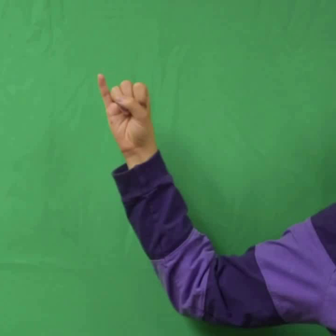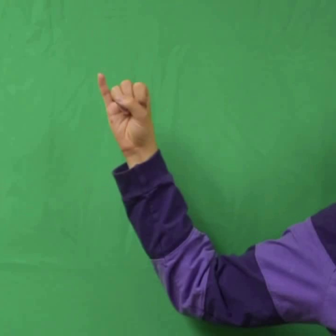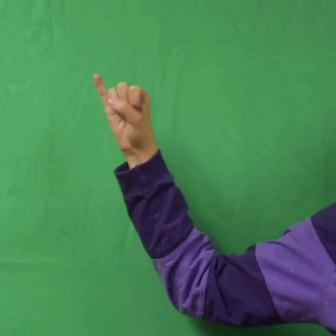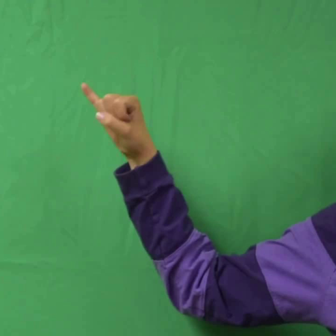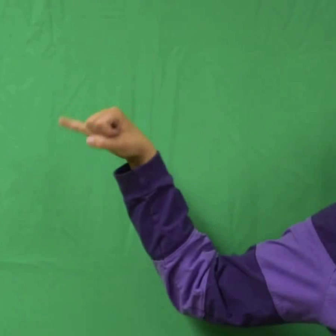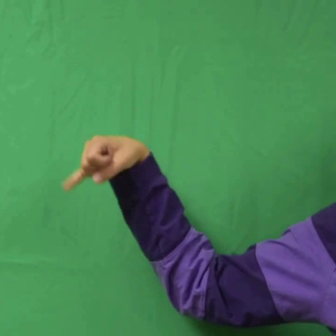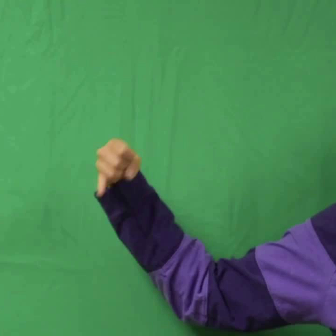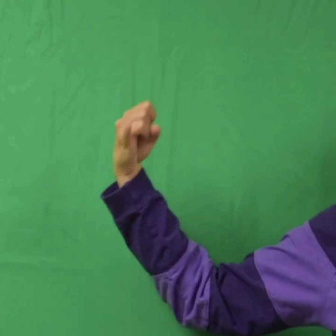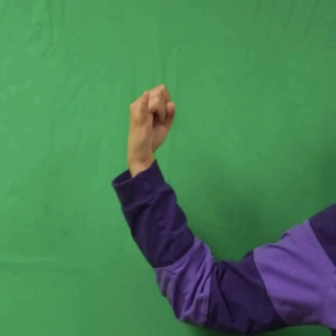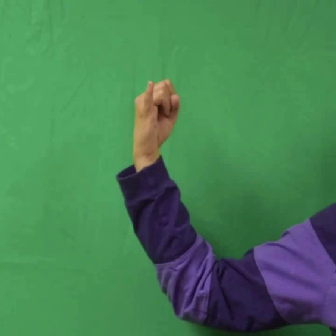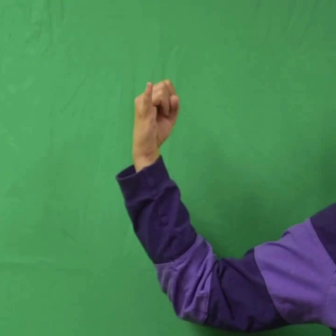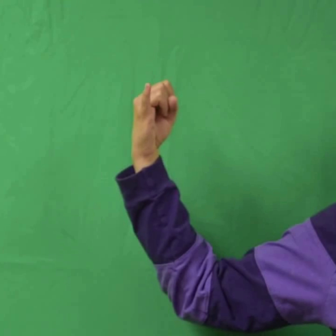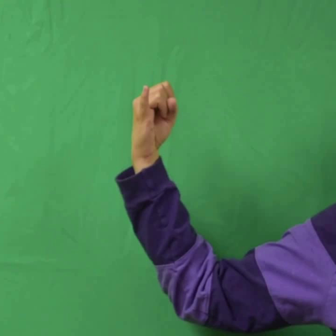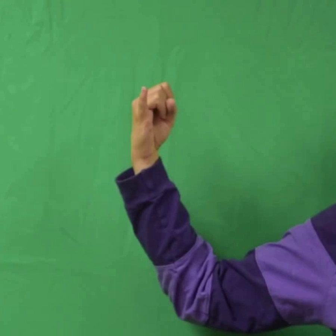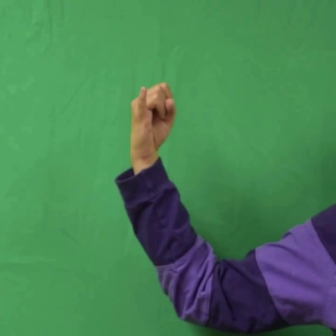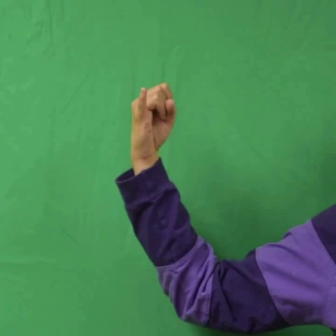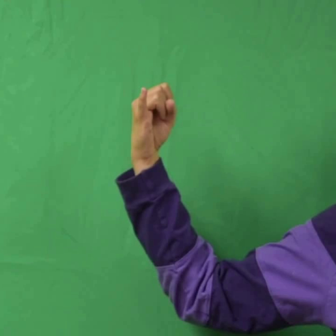J